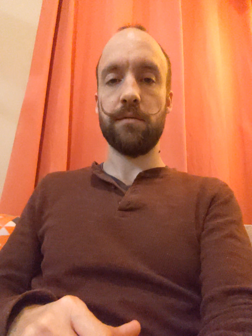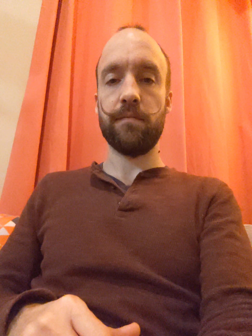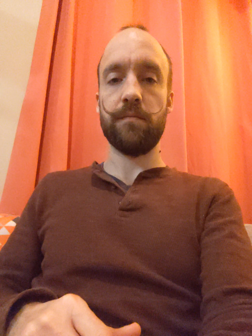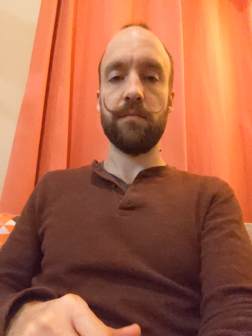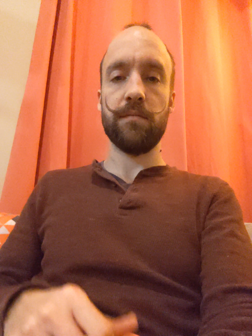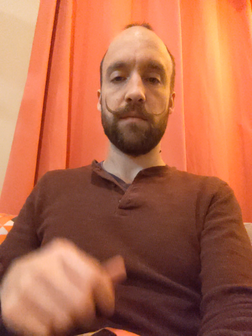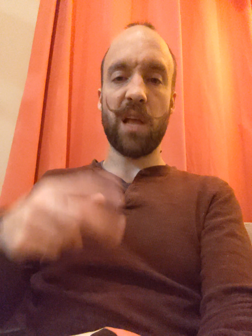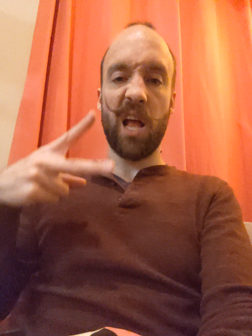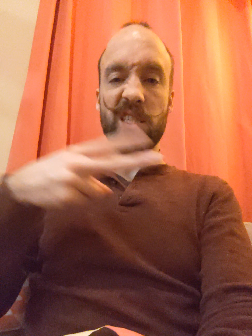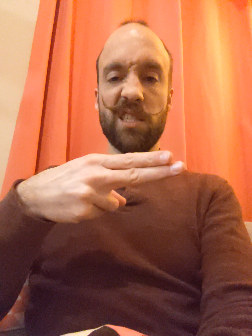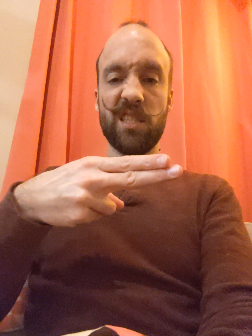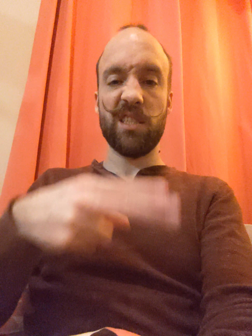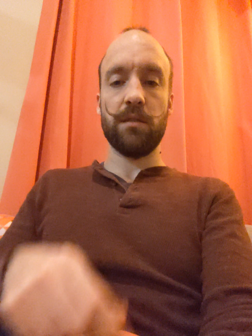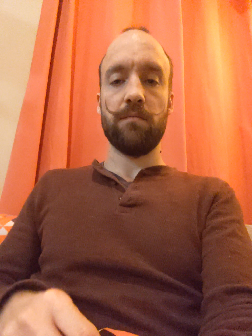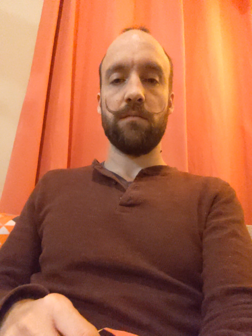cut